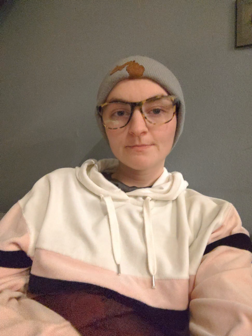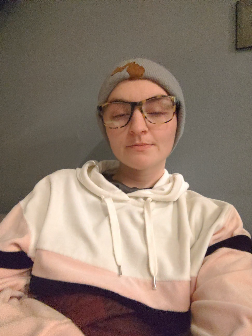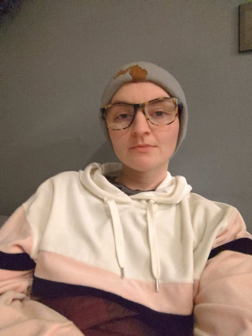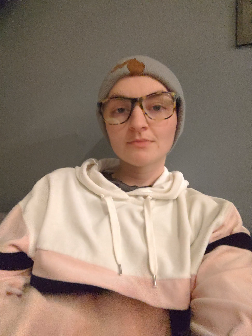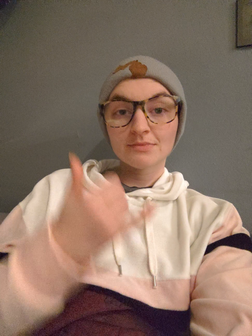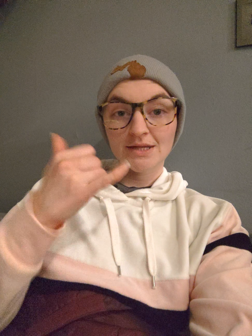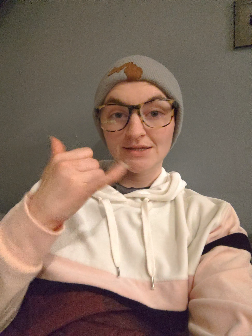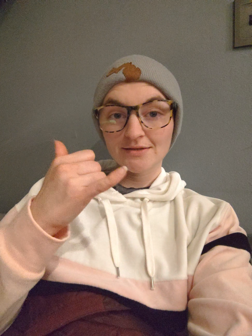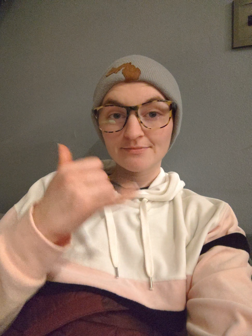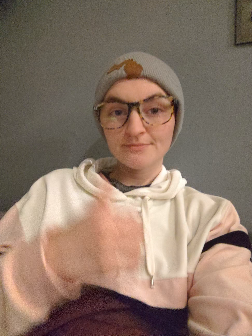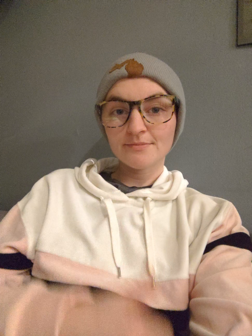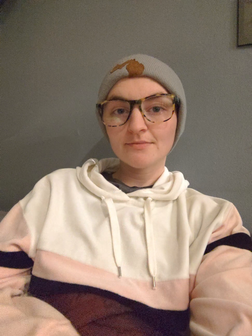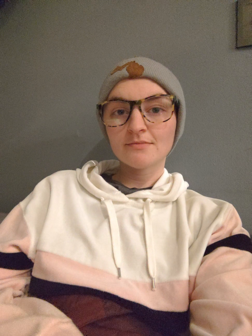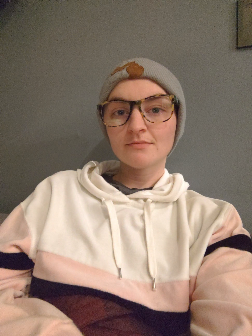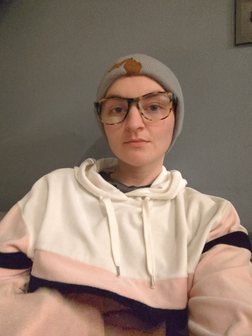yellow